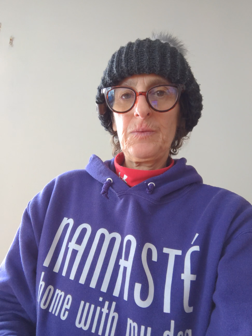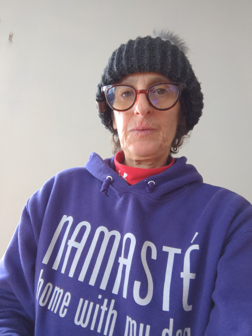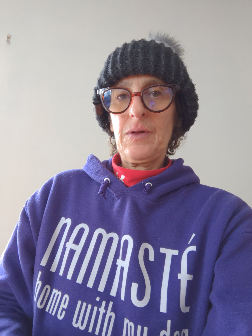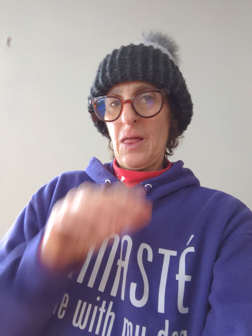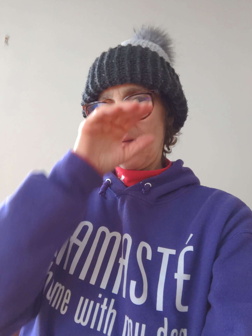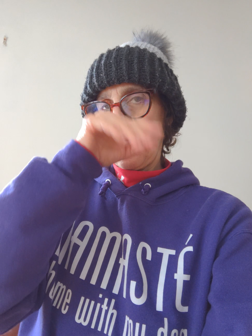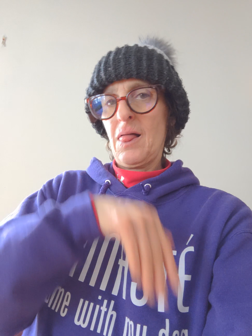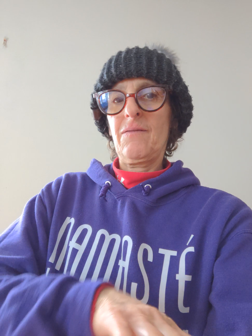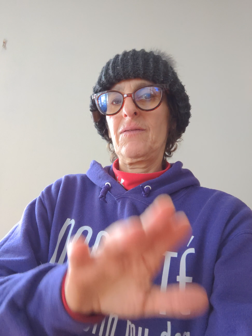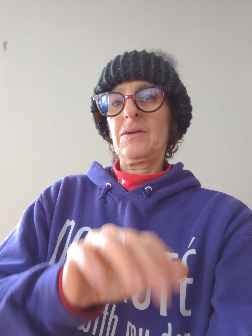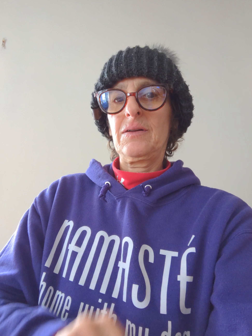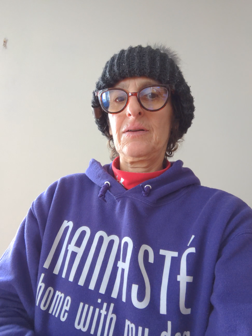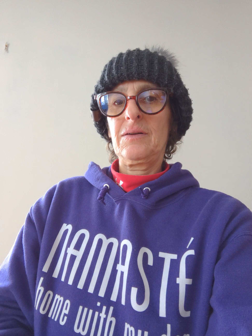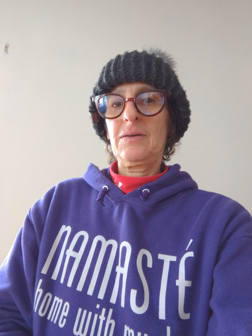elephant